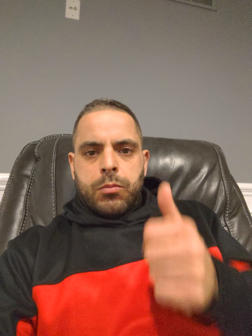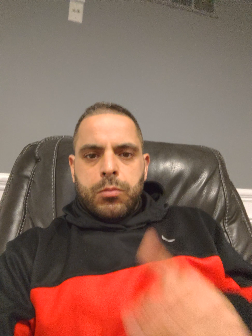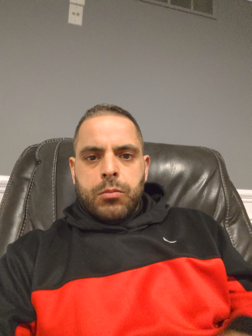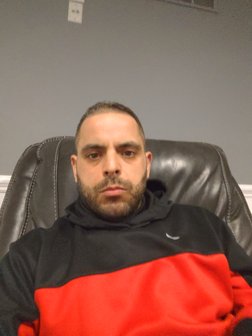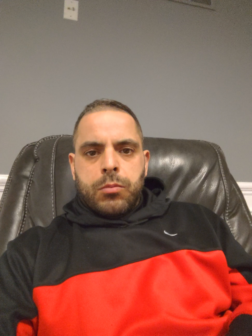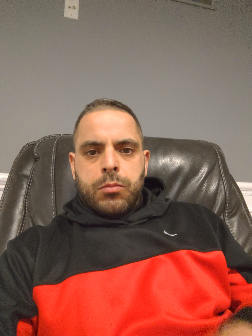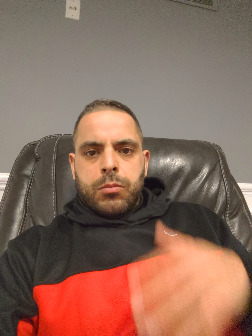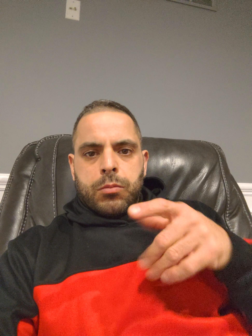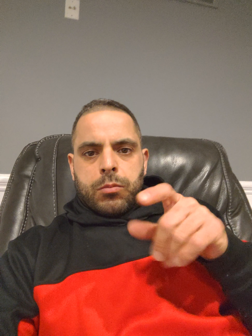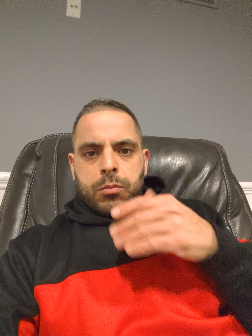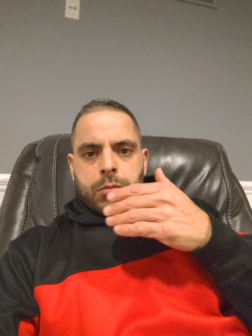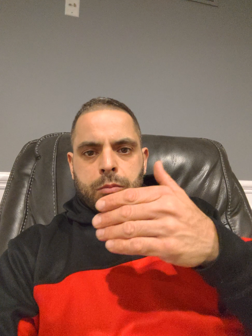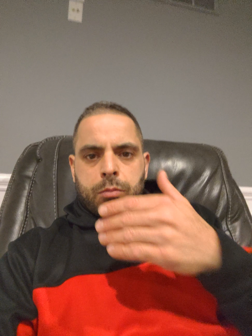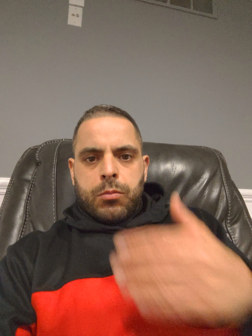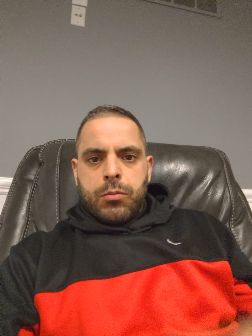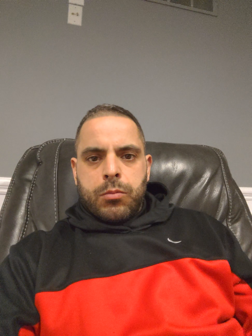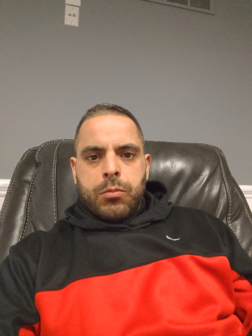close